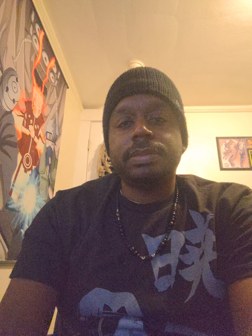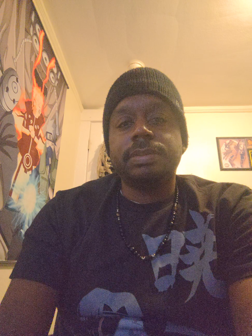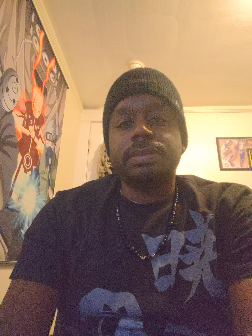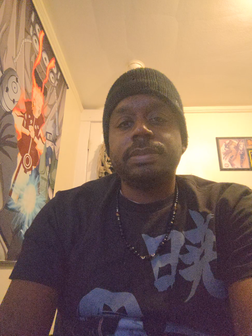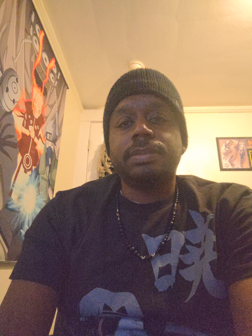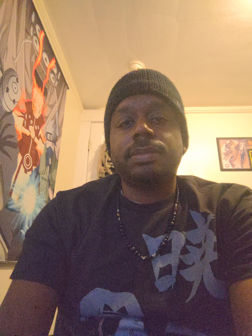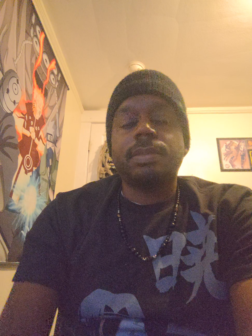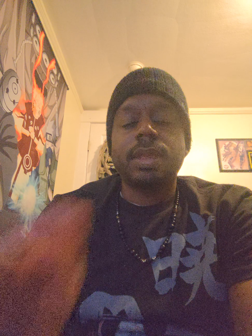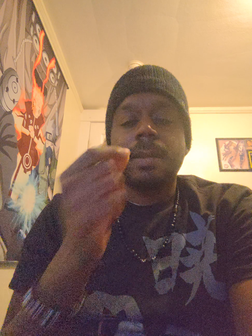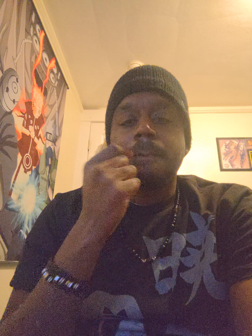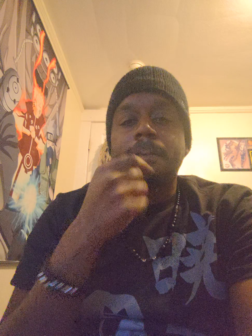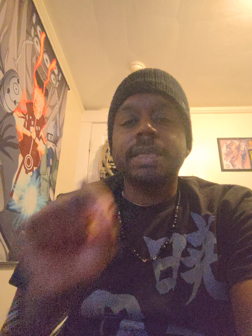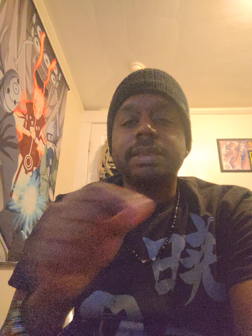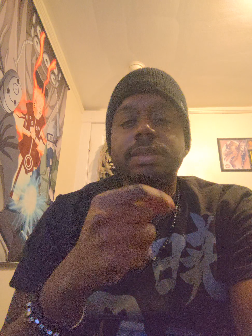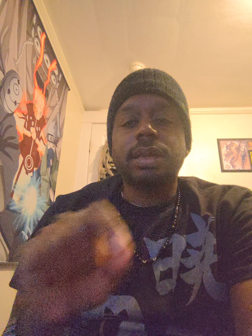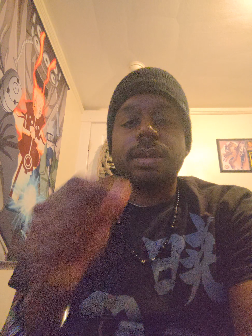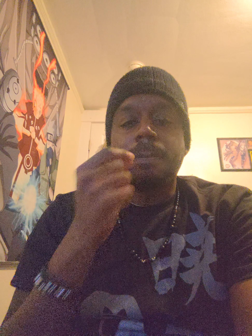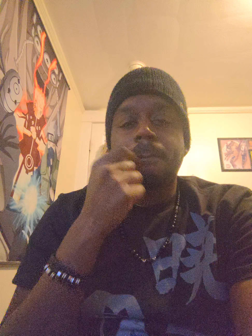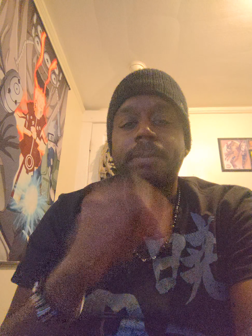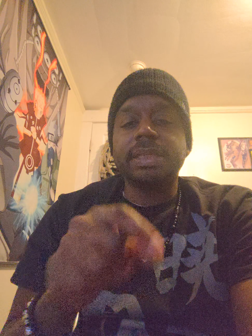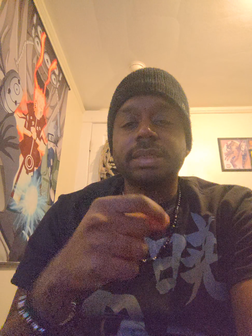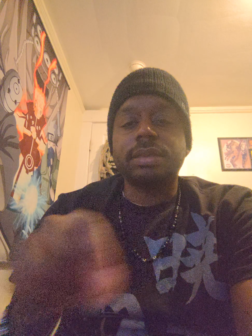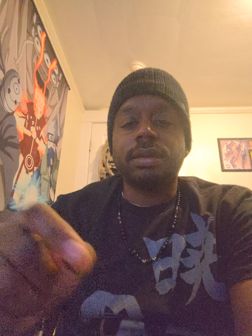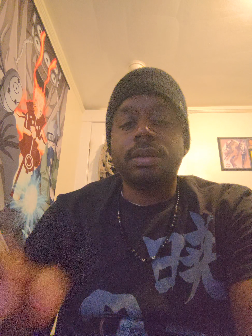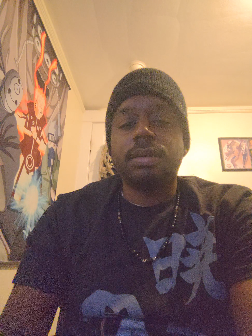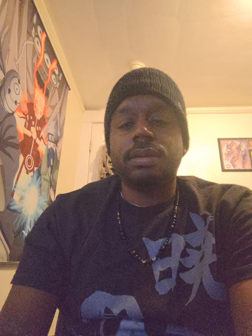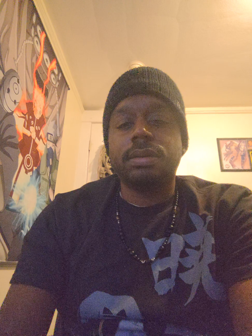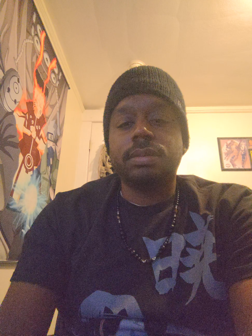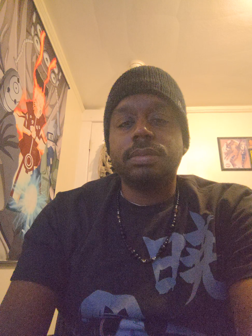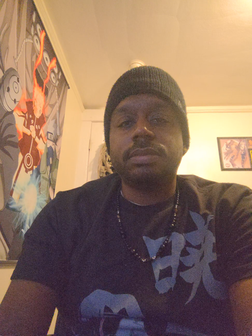pencil